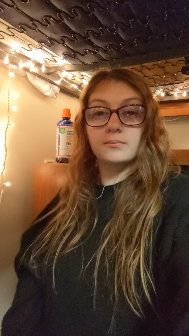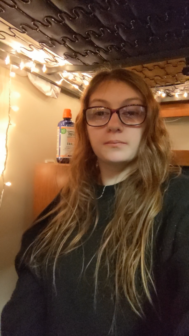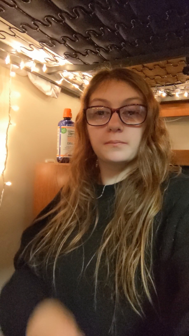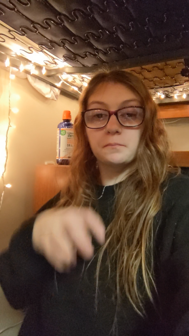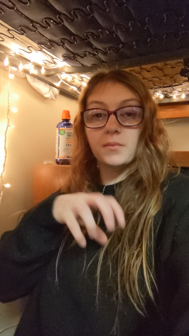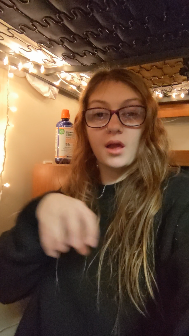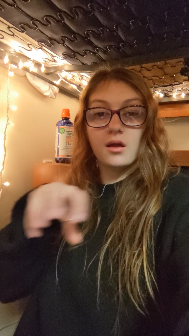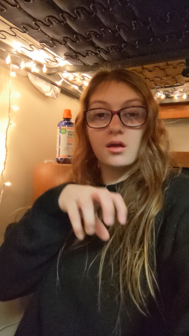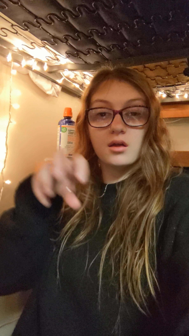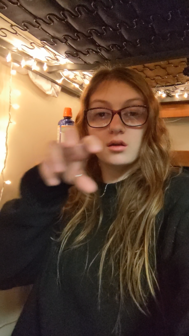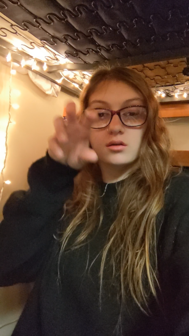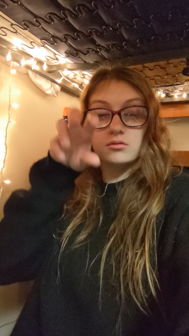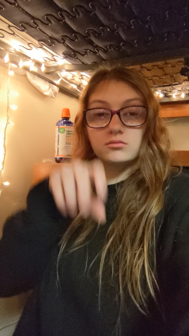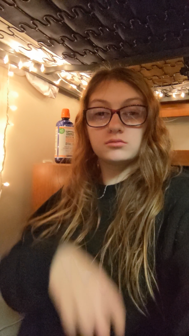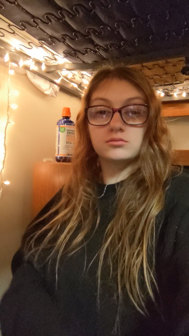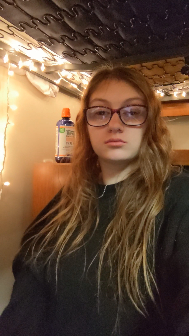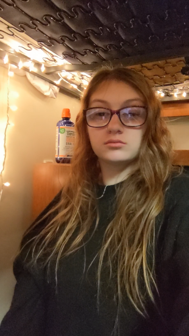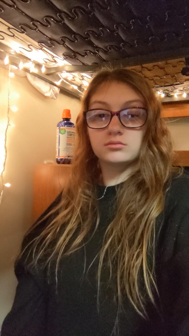block